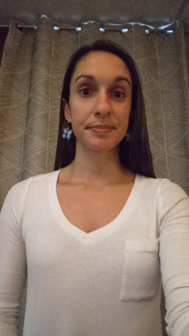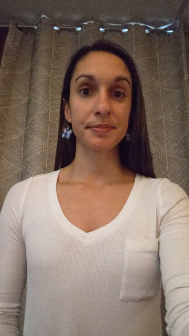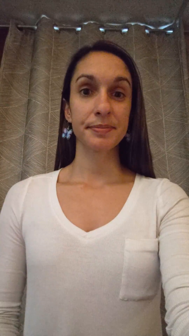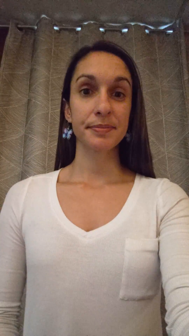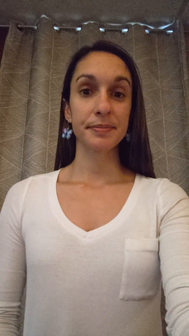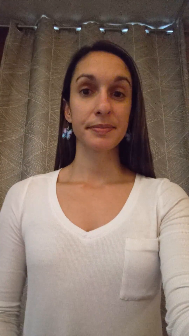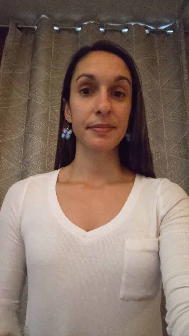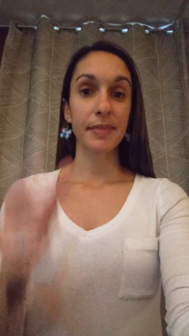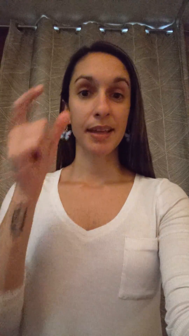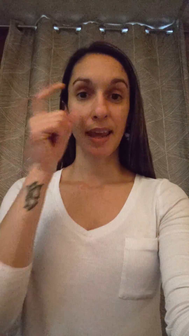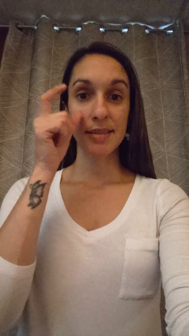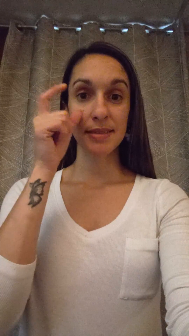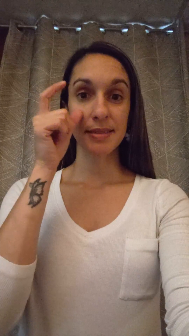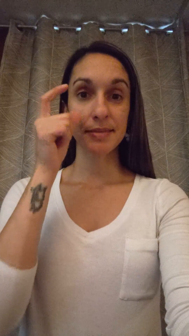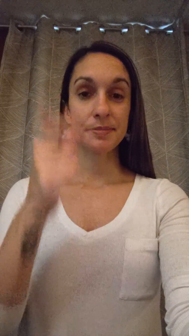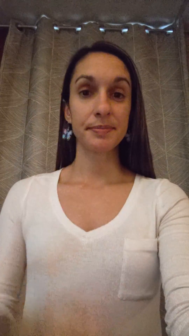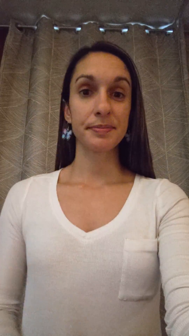glasses